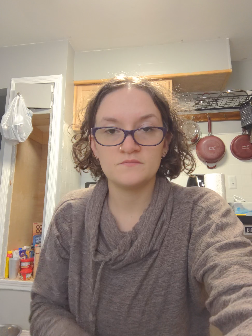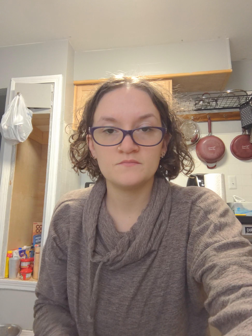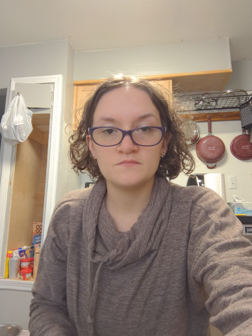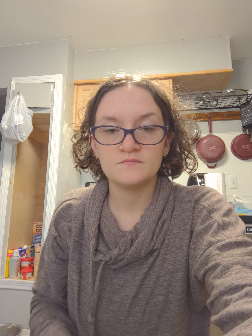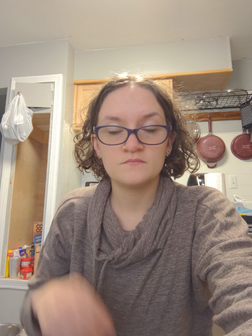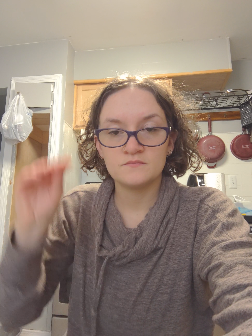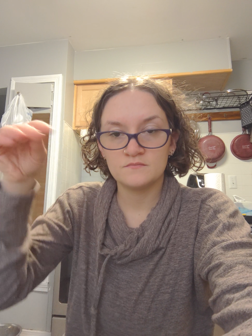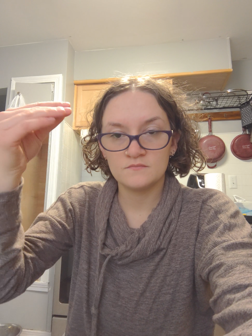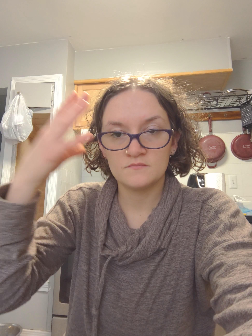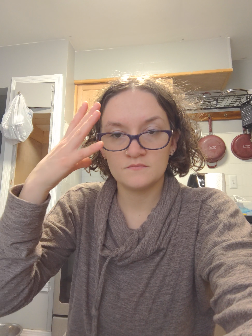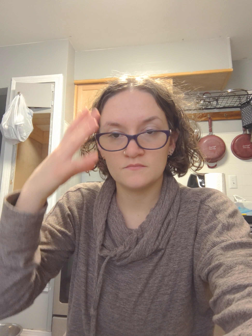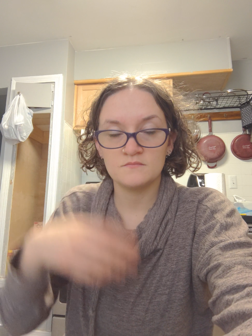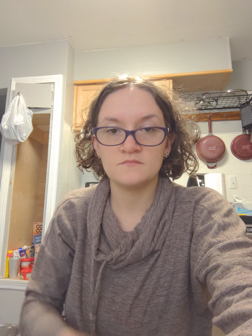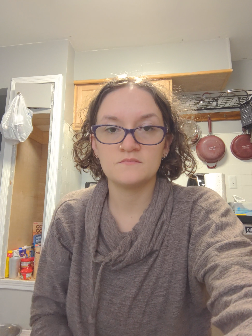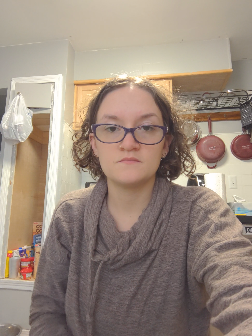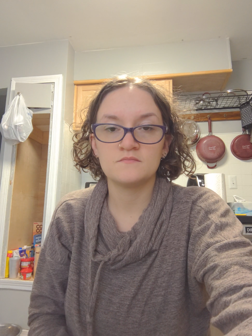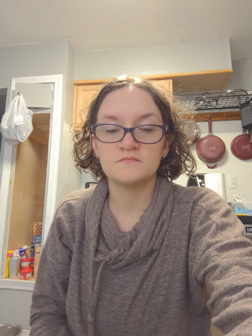sun